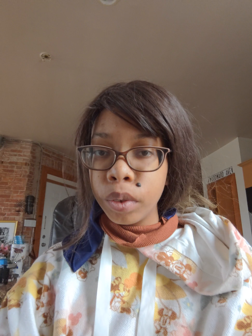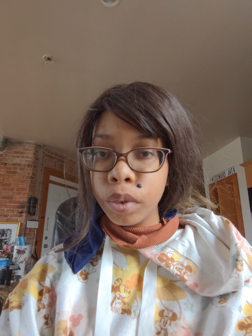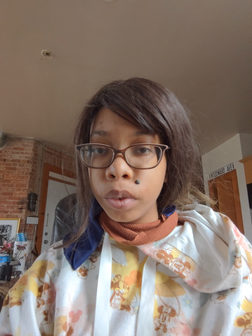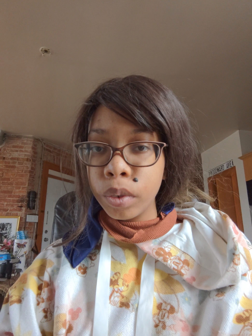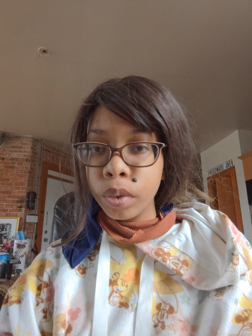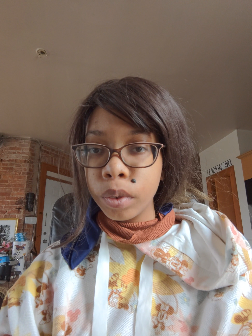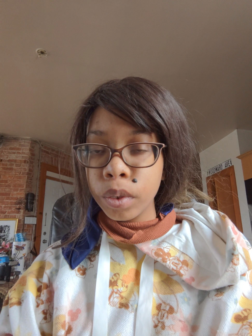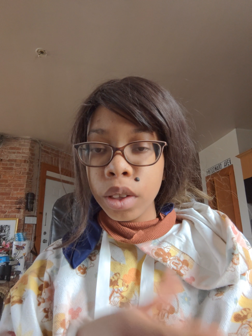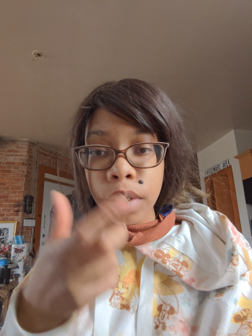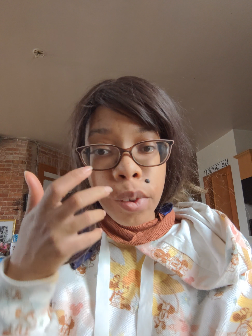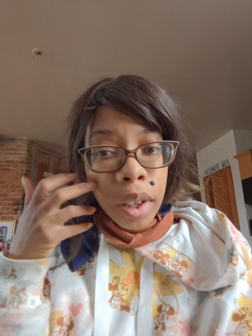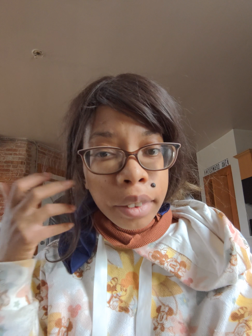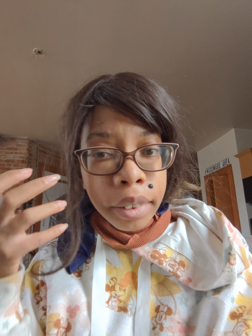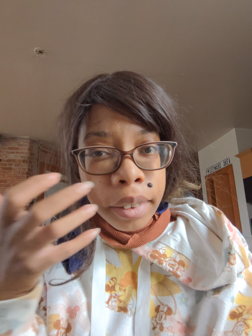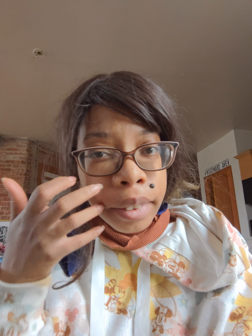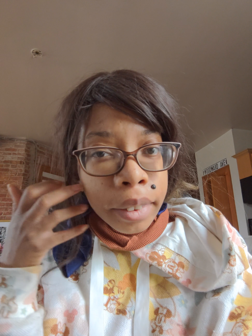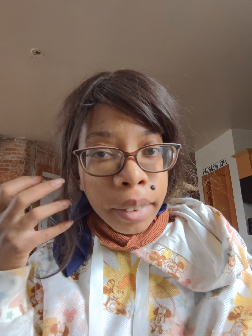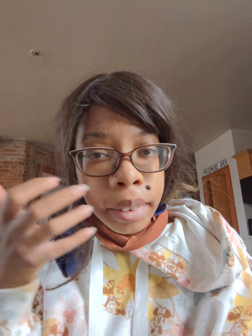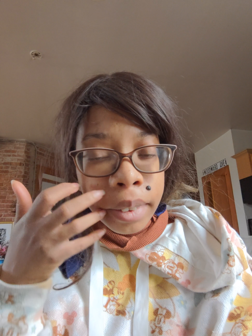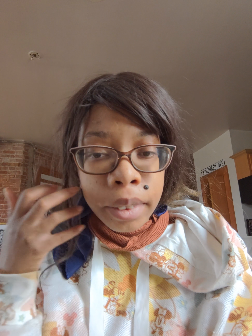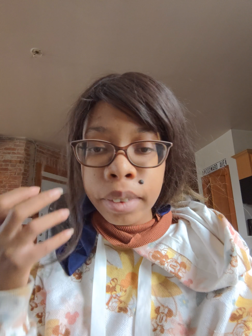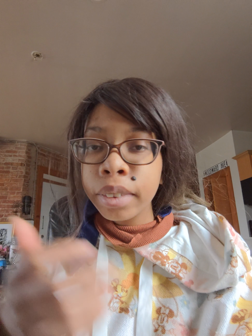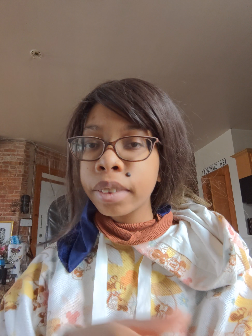tiger